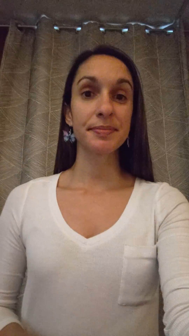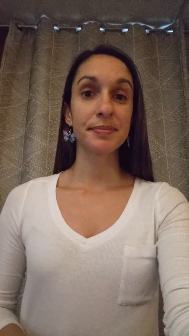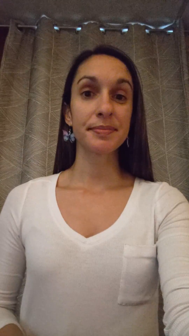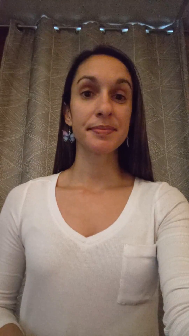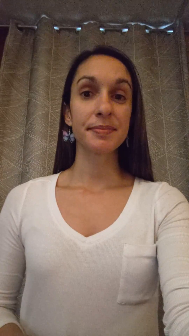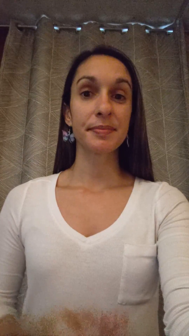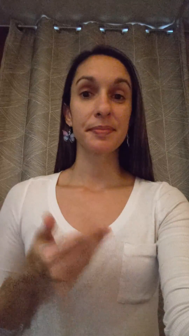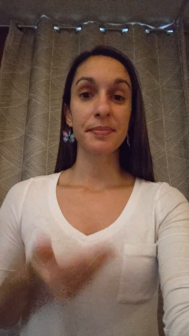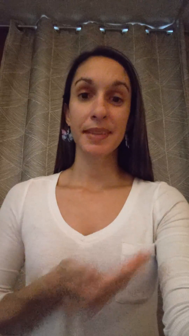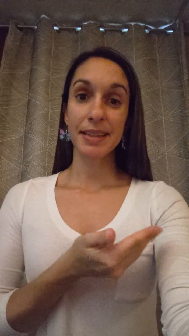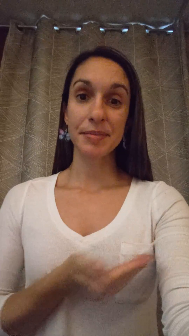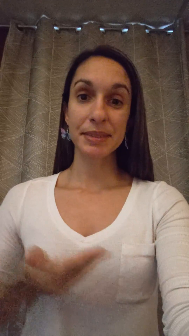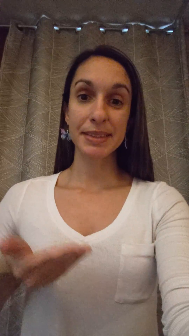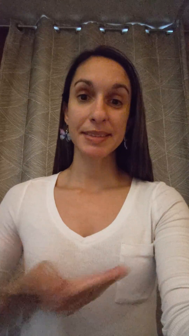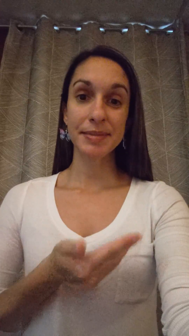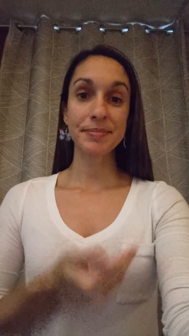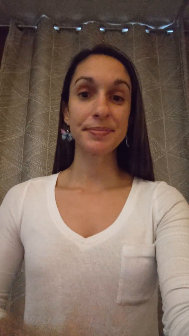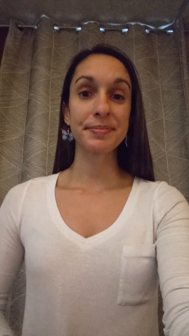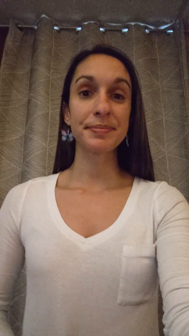baby